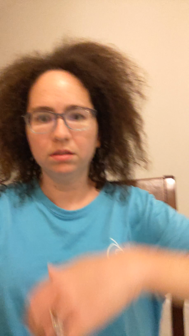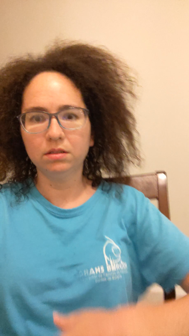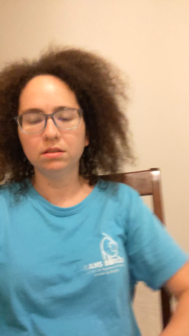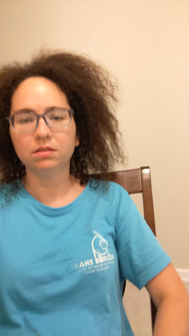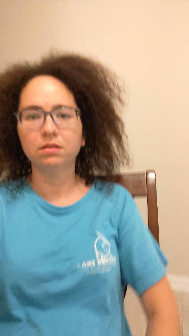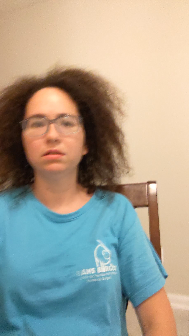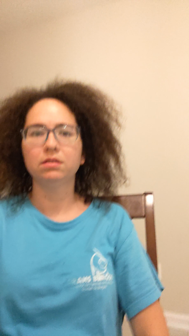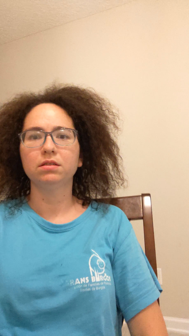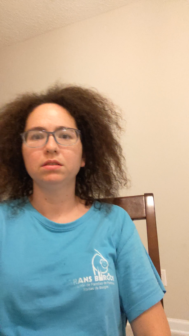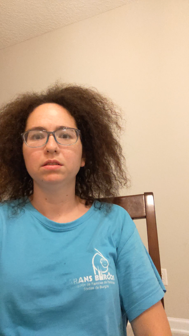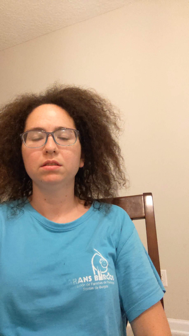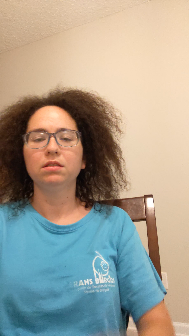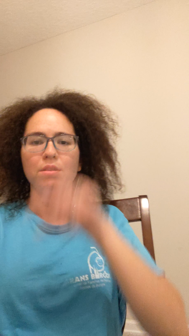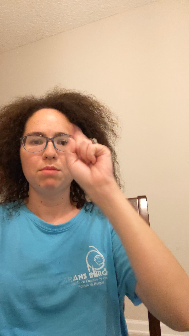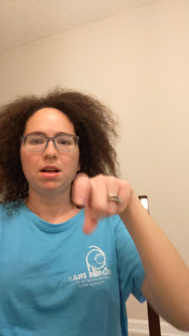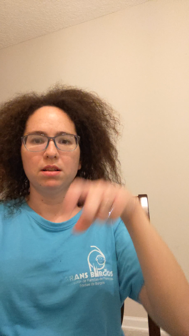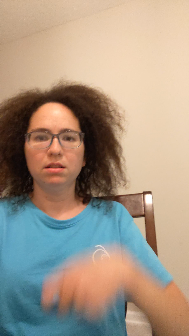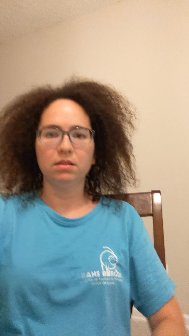must